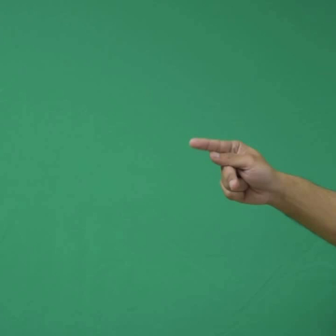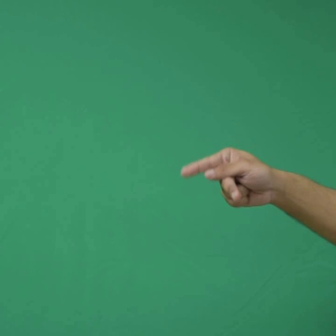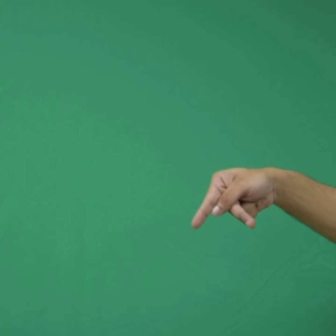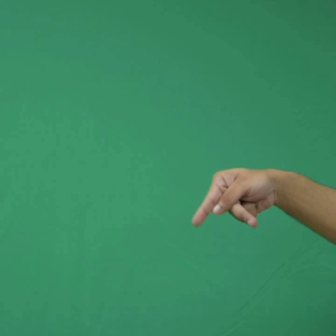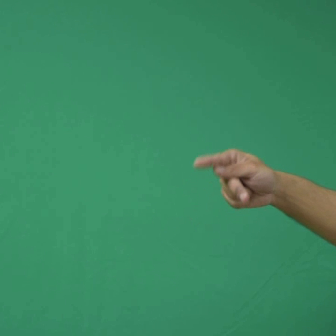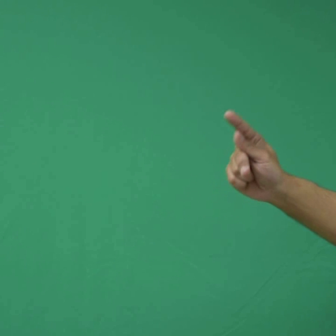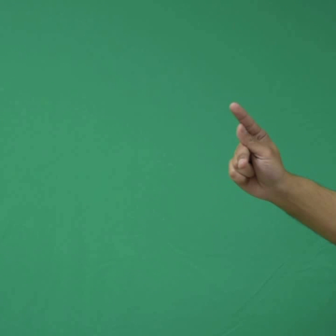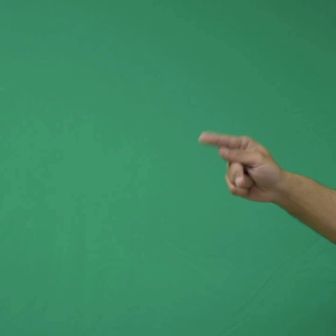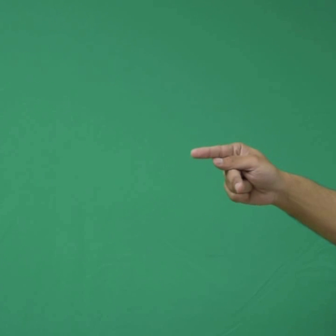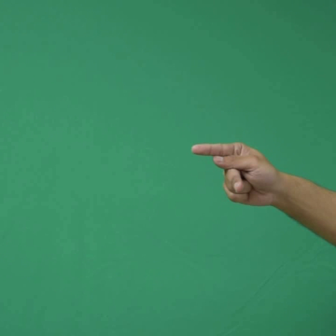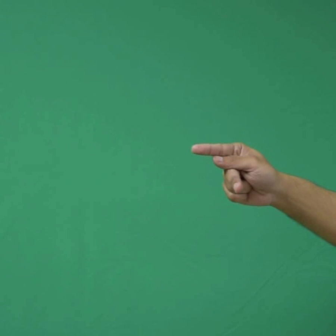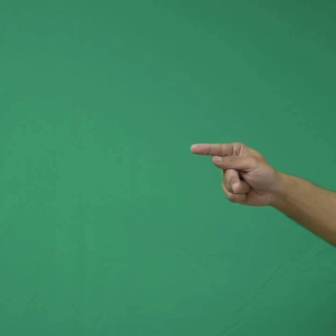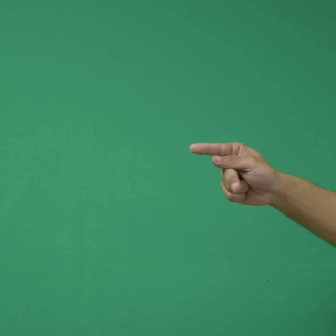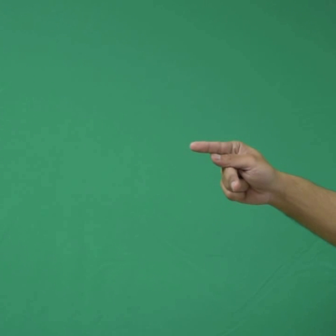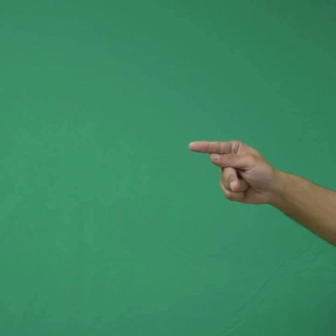K